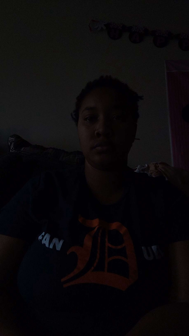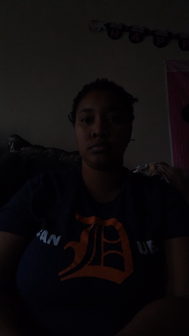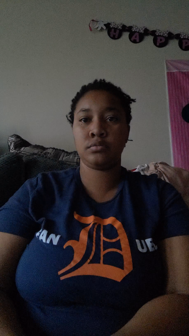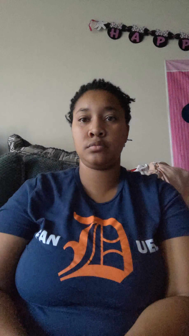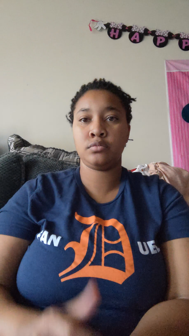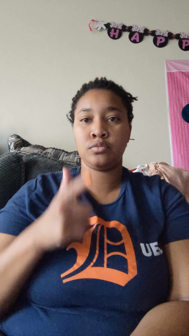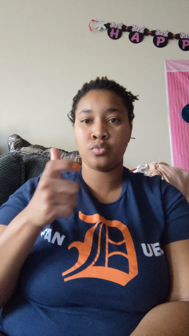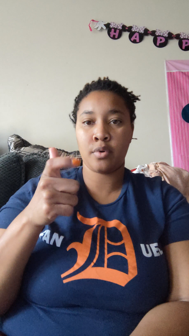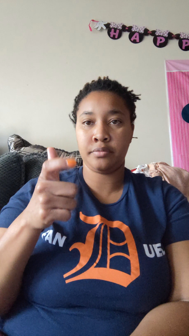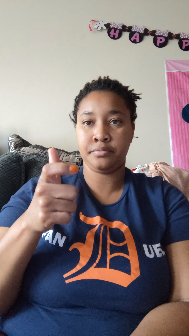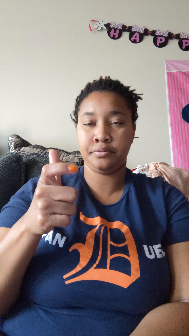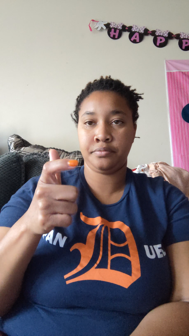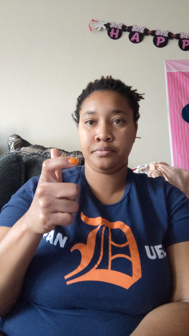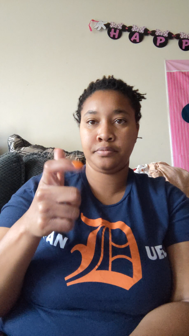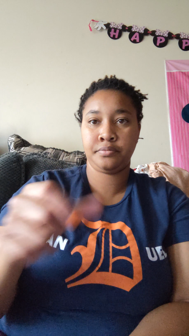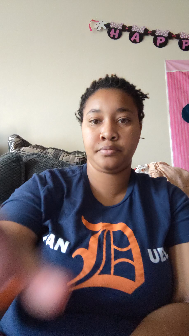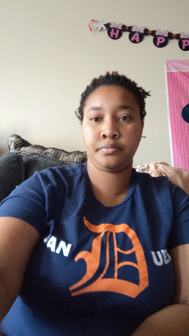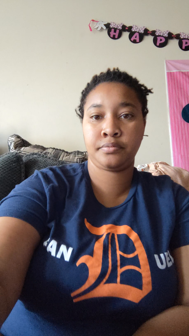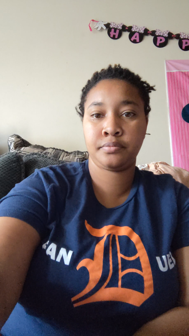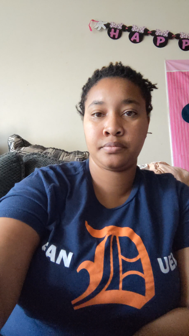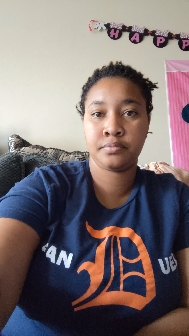run